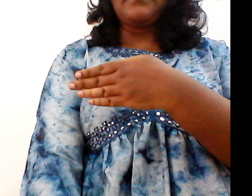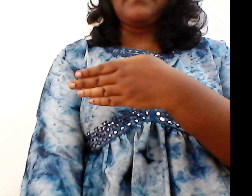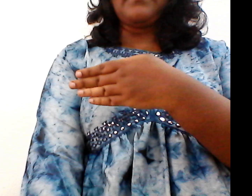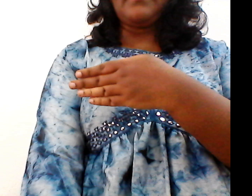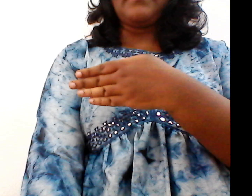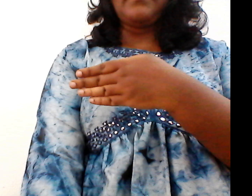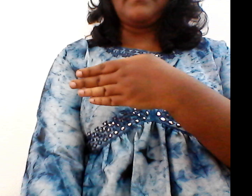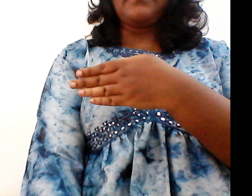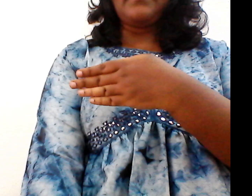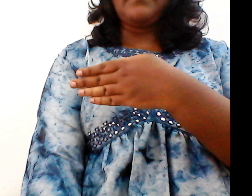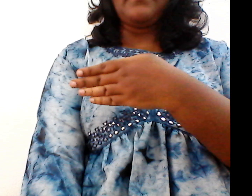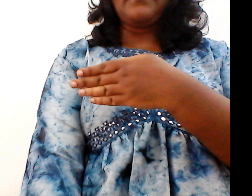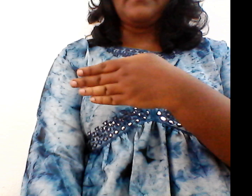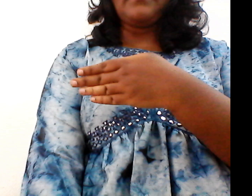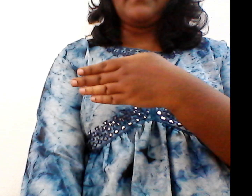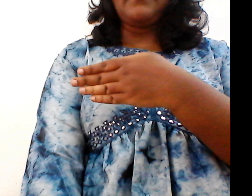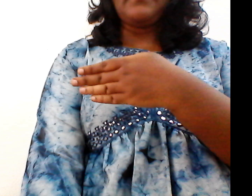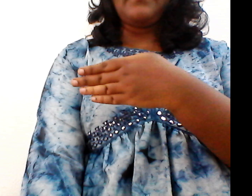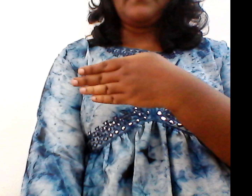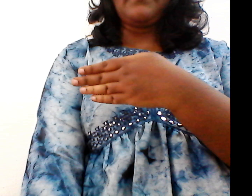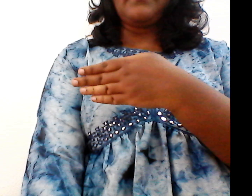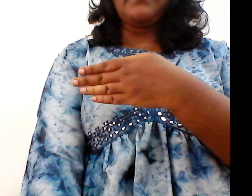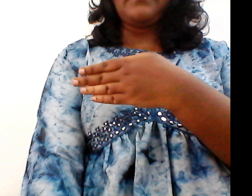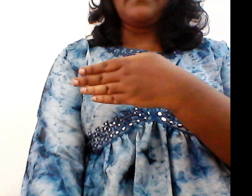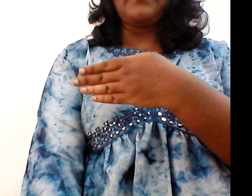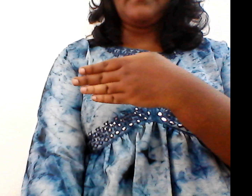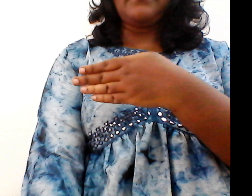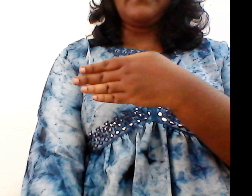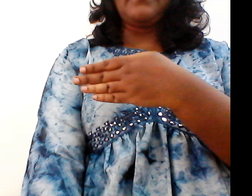അ